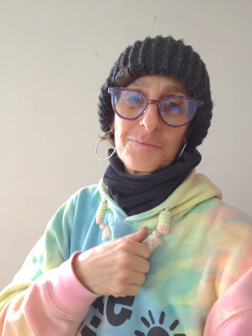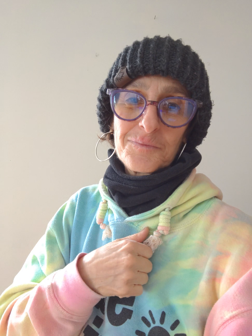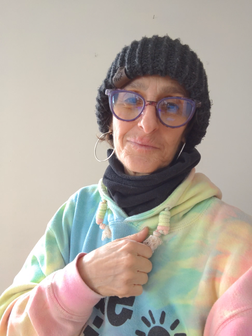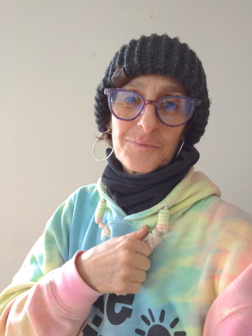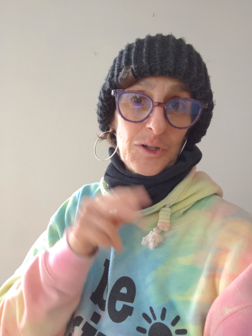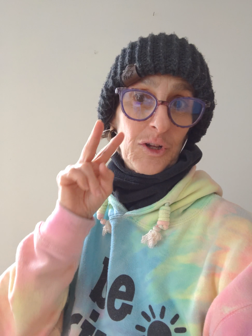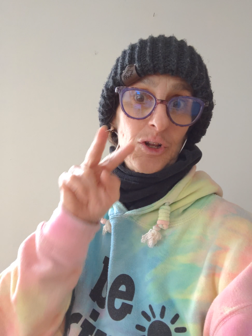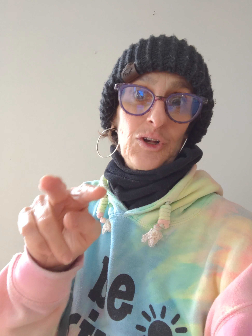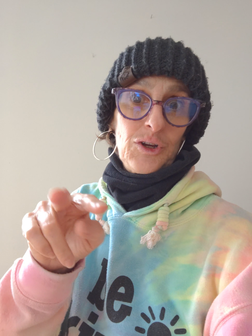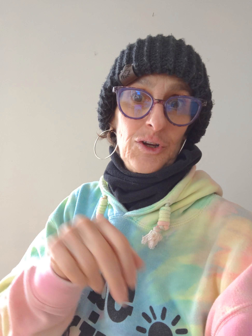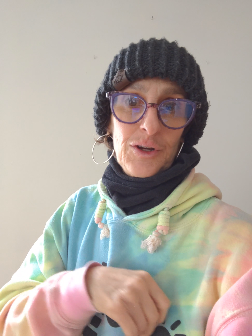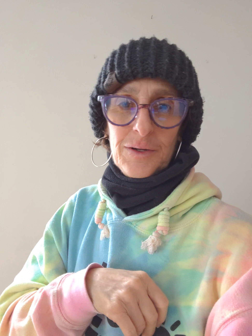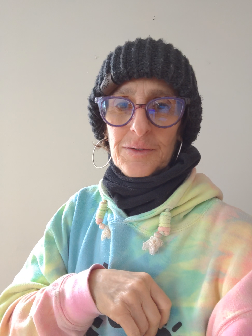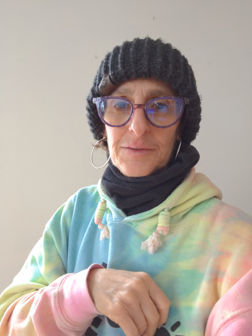look